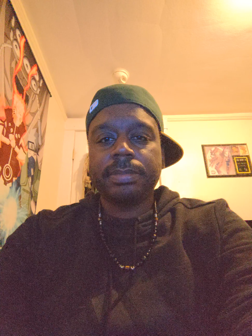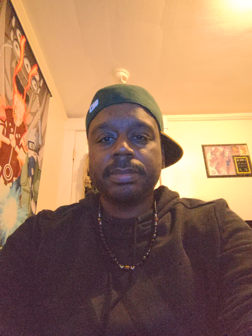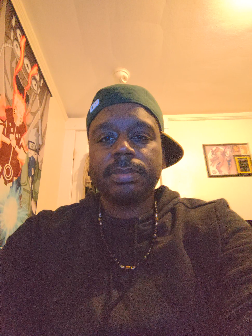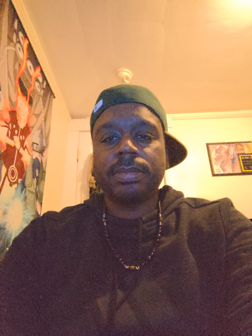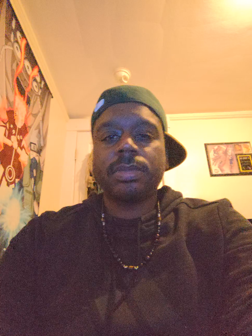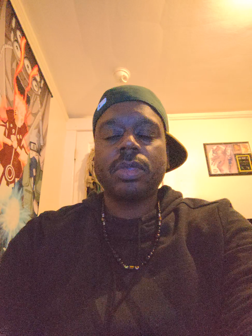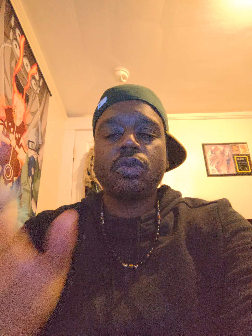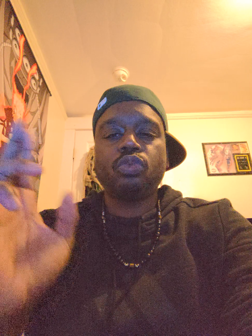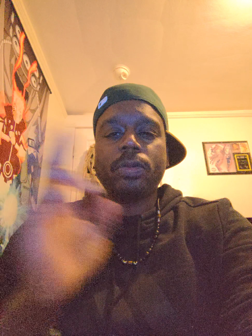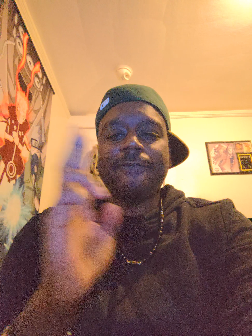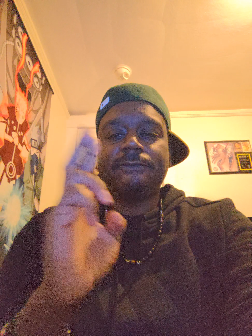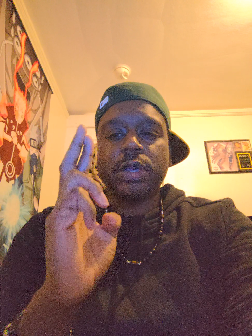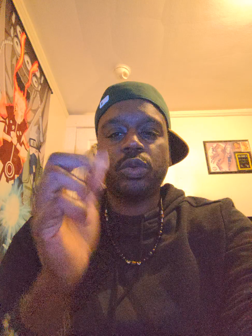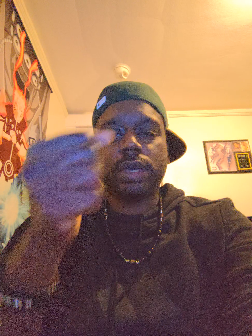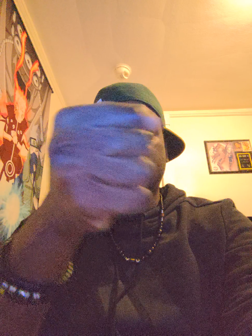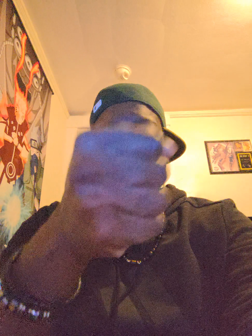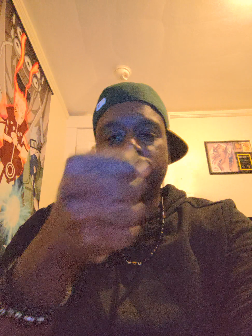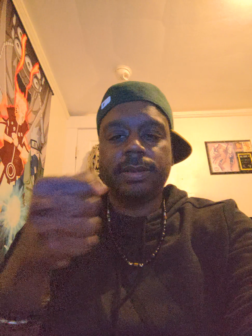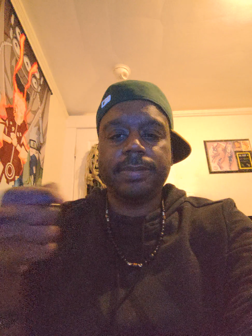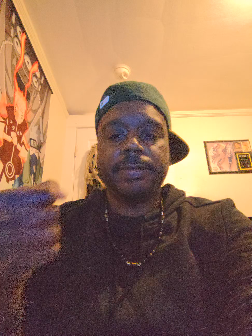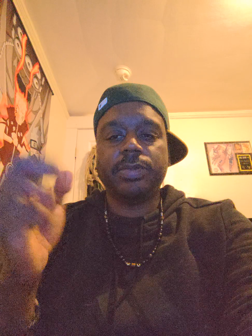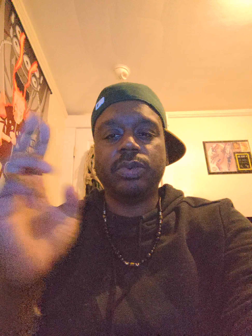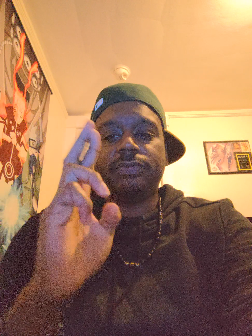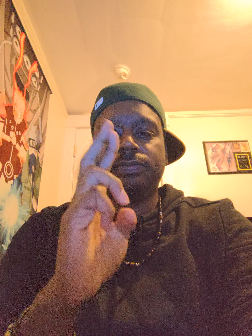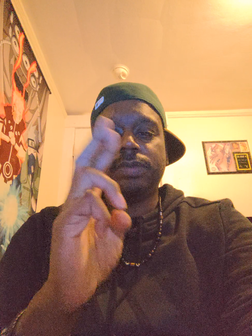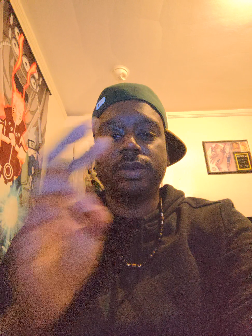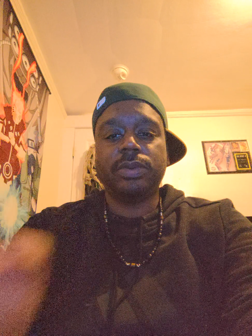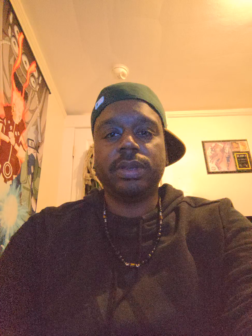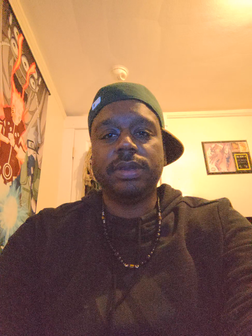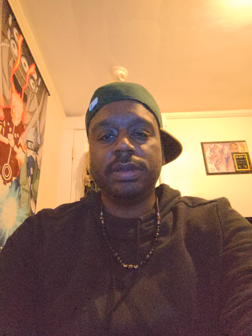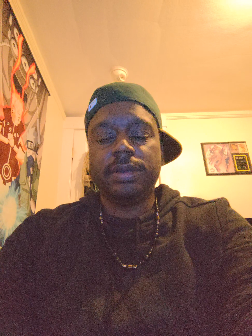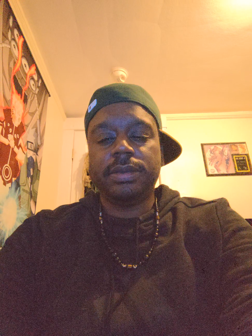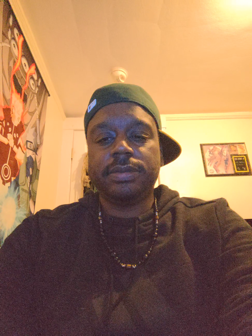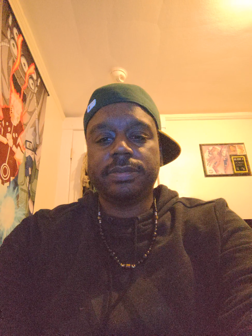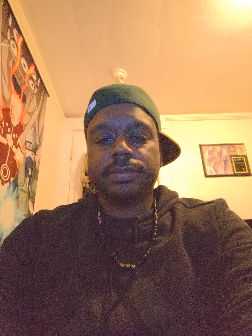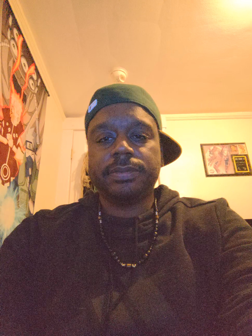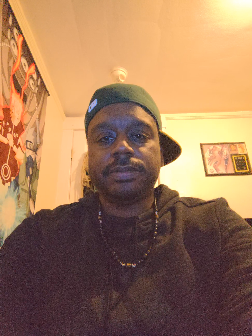refrigerator